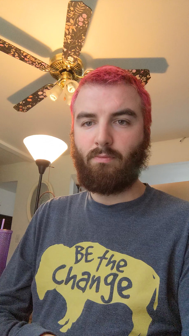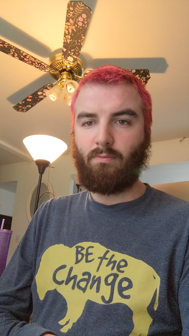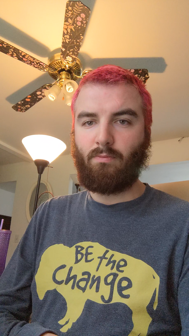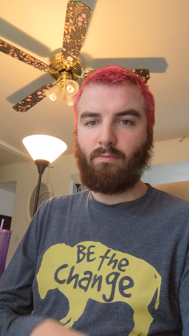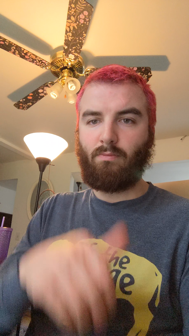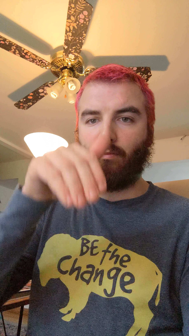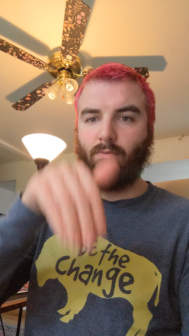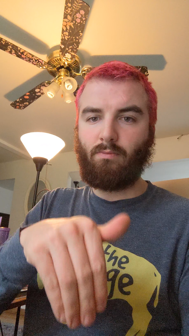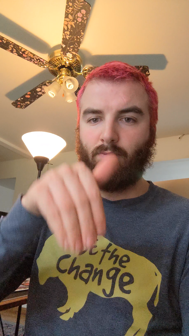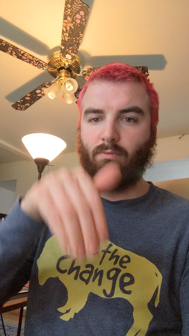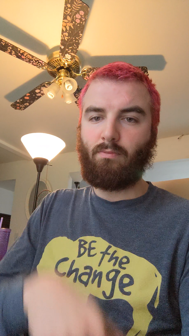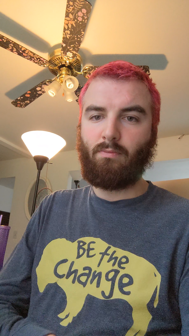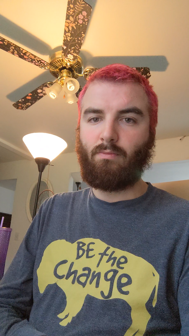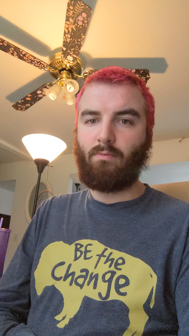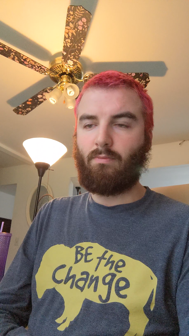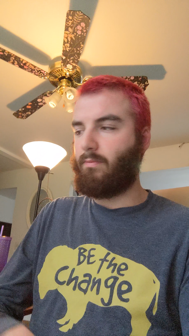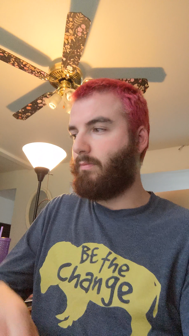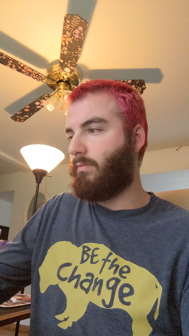night night